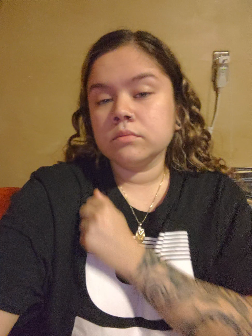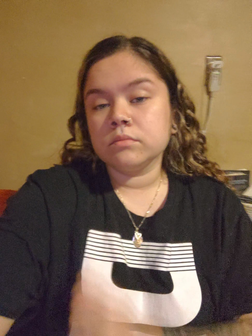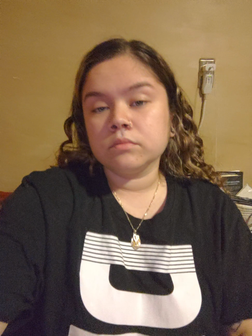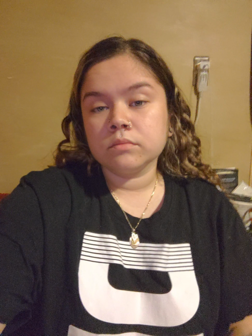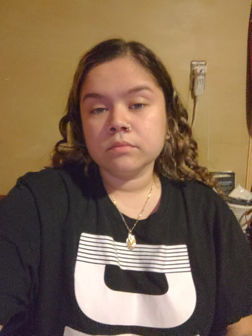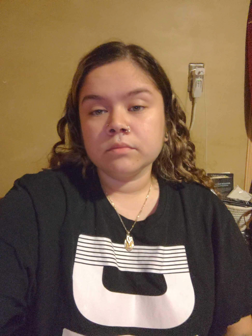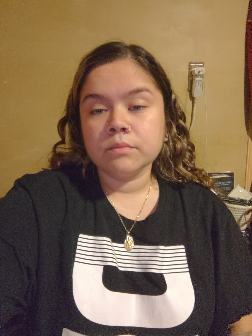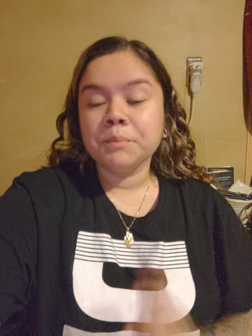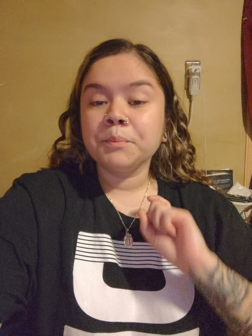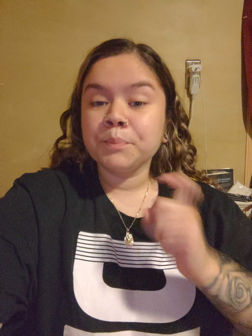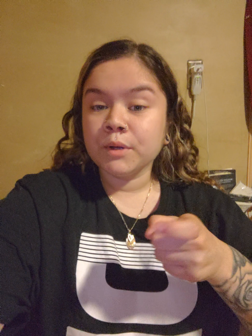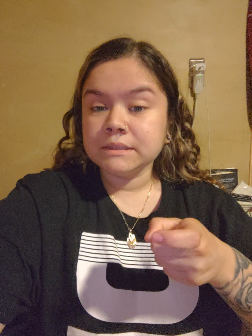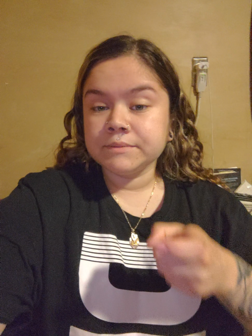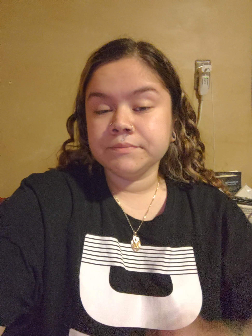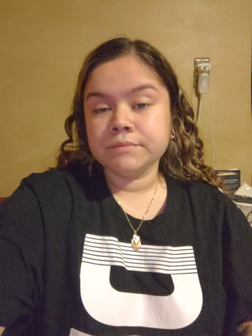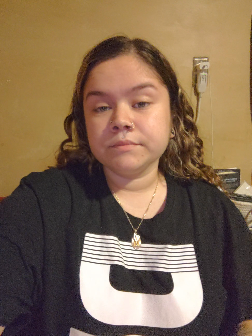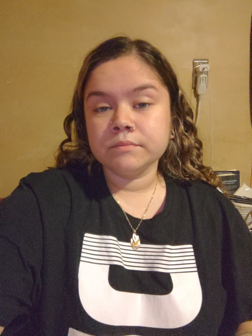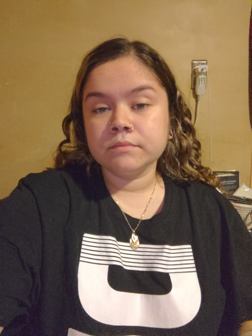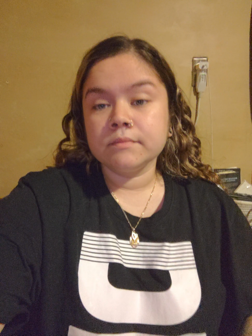present